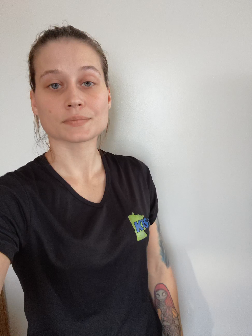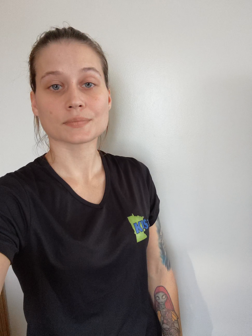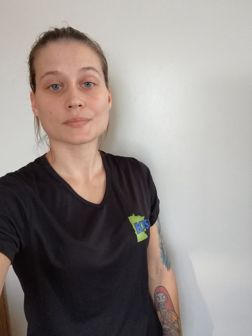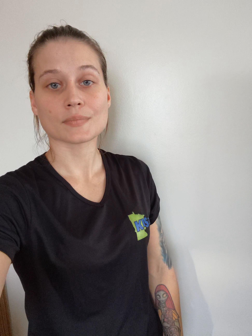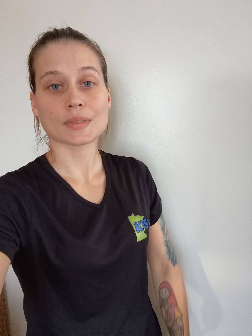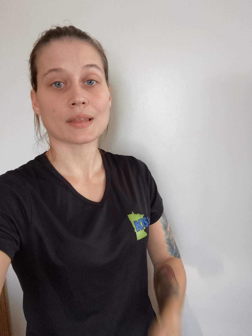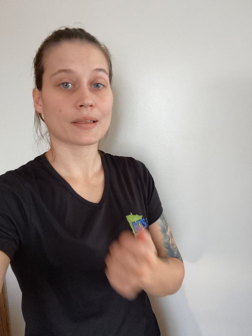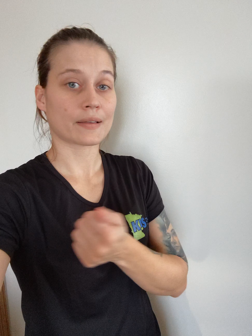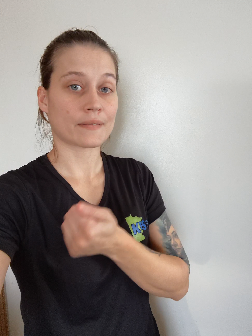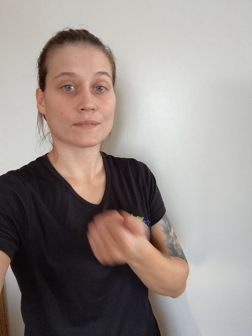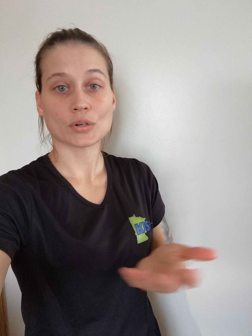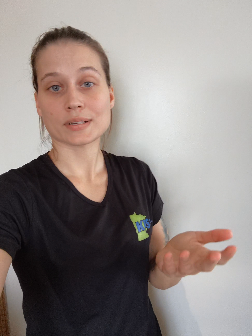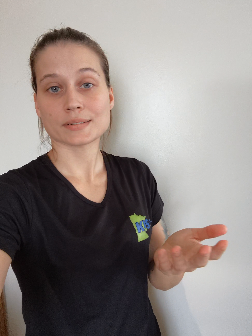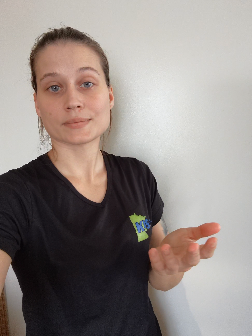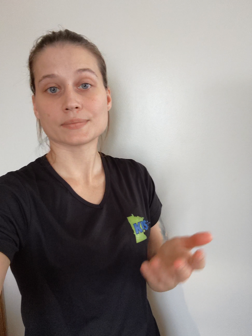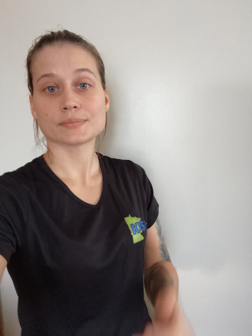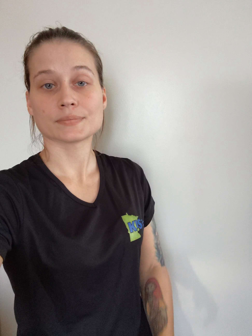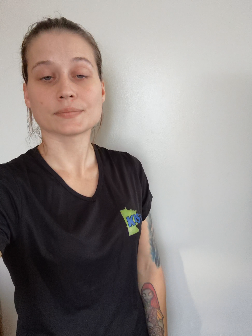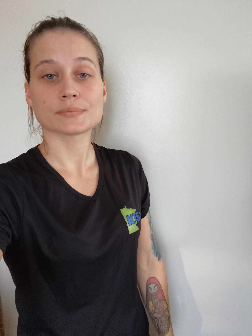every